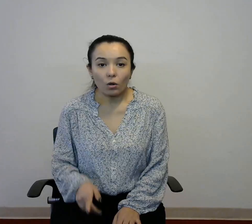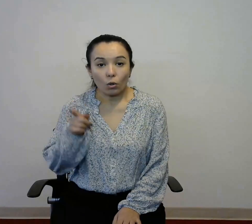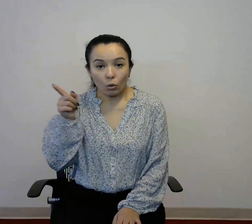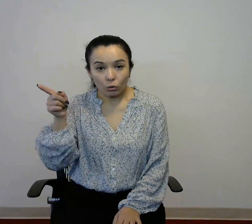O